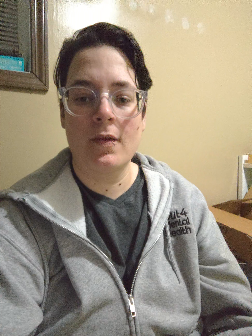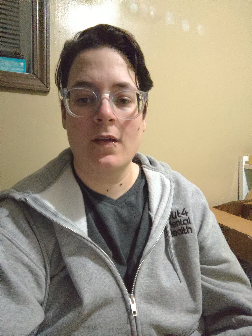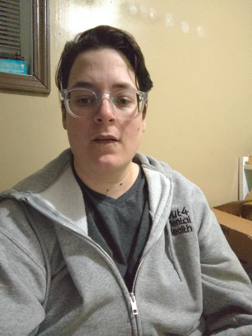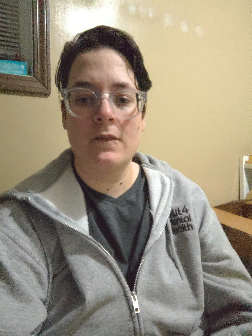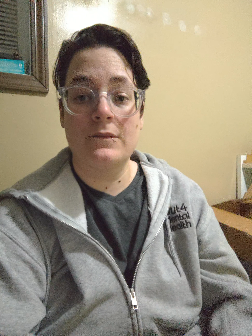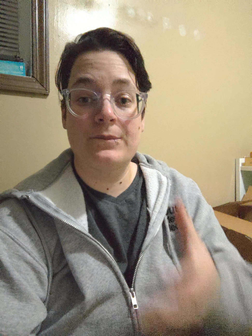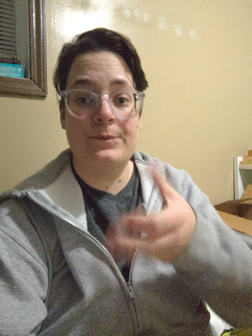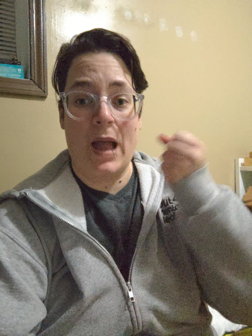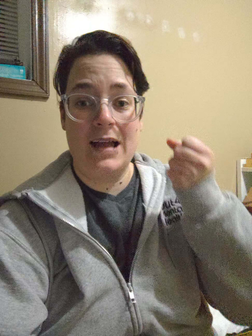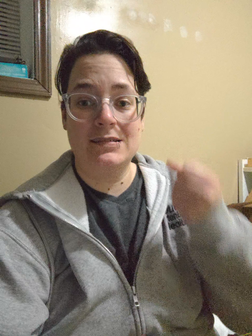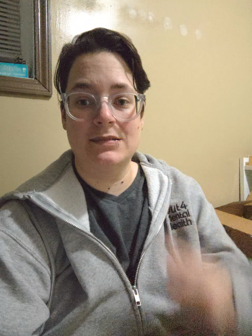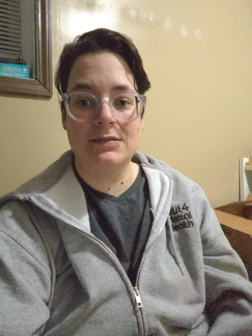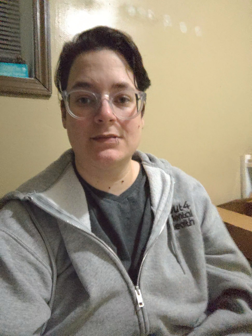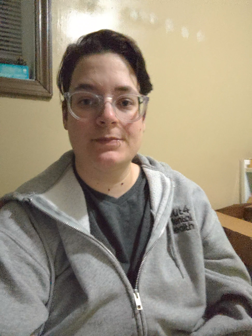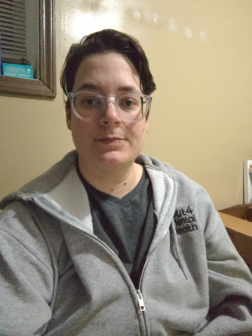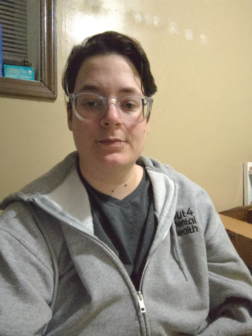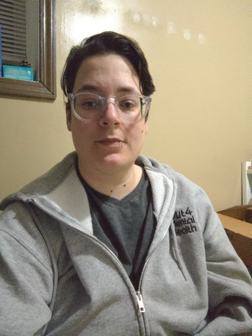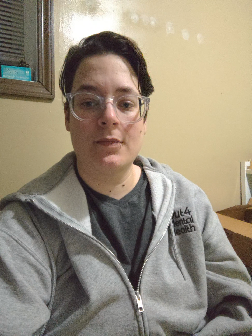fast